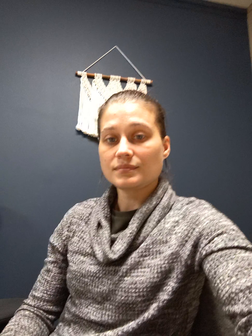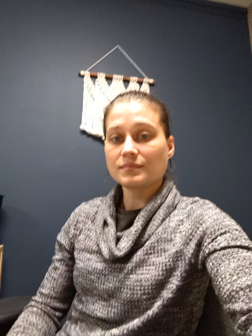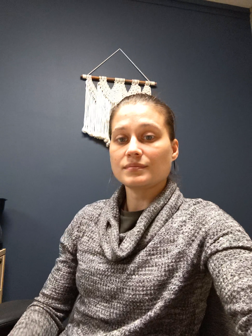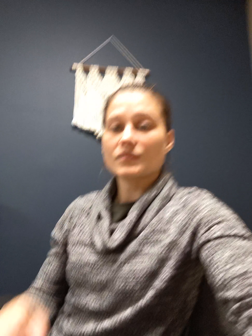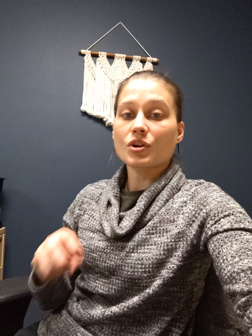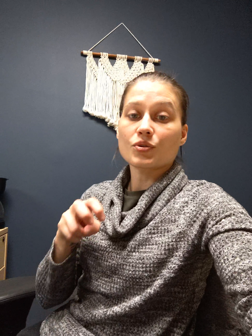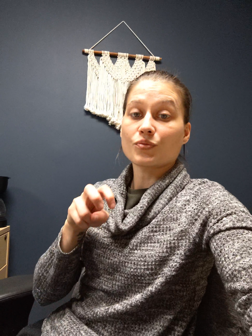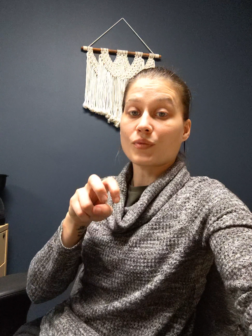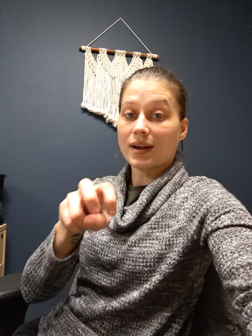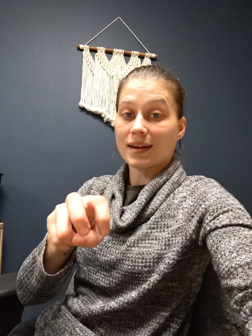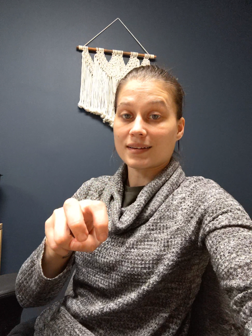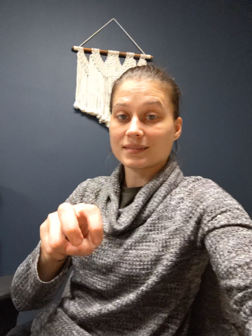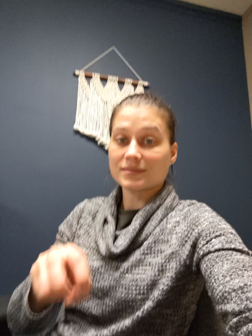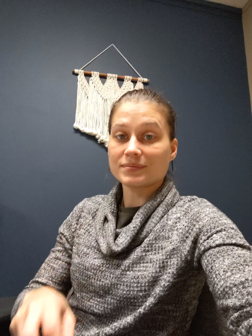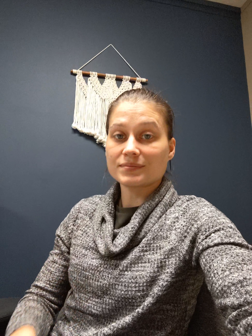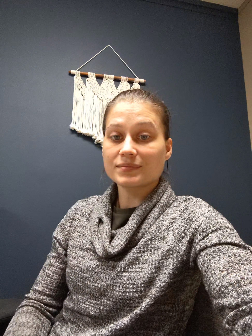ride